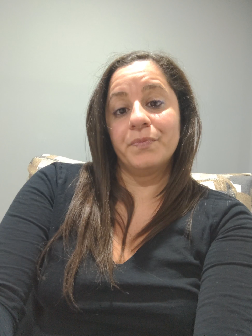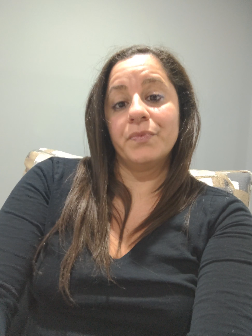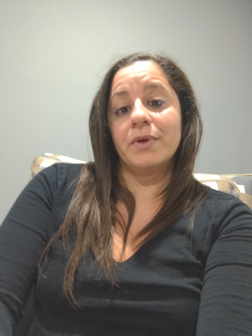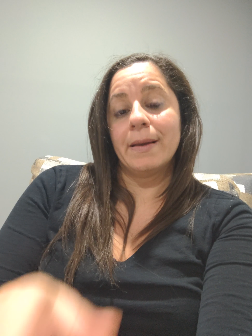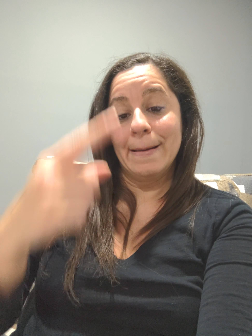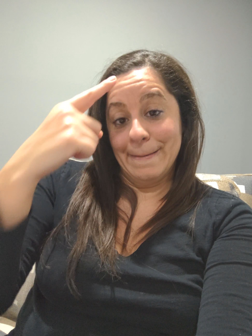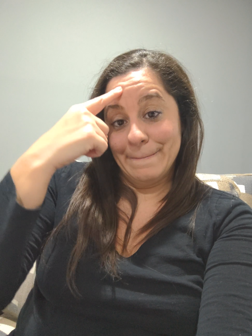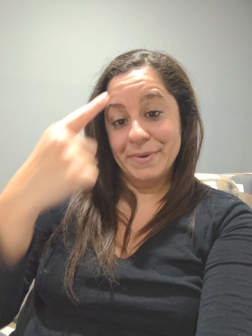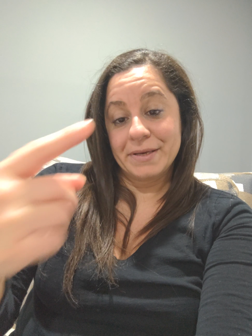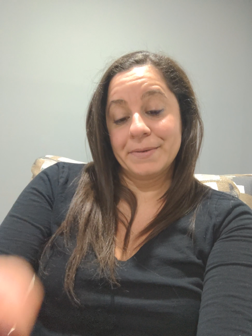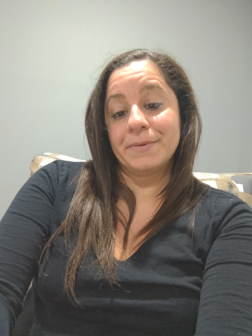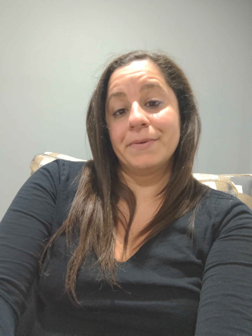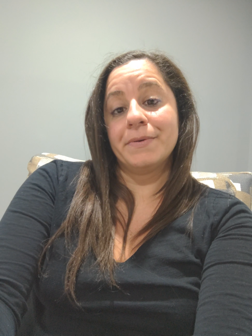penny